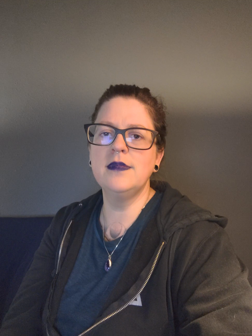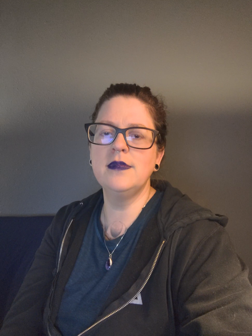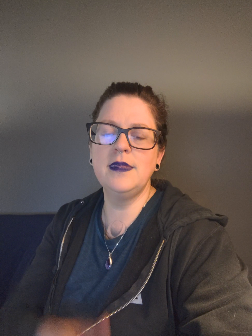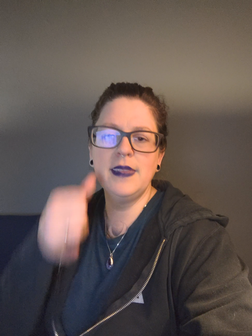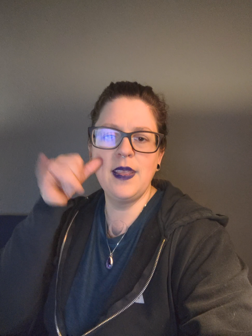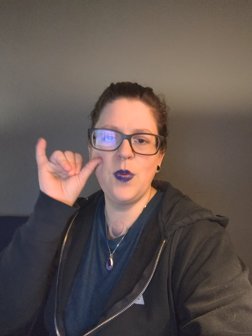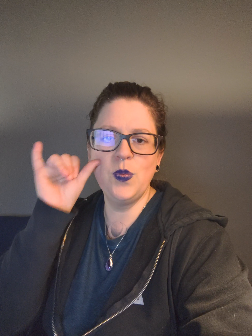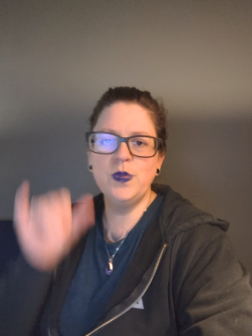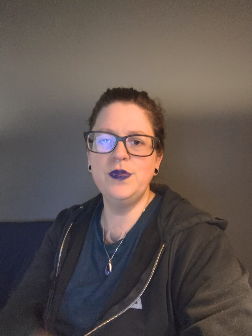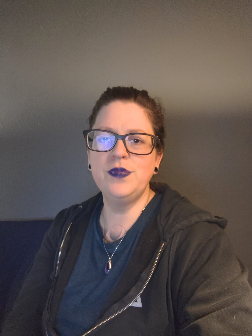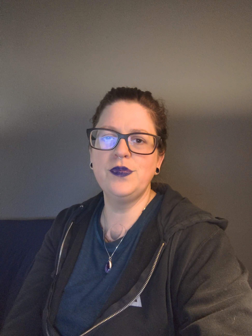cow